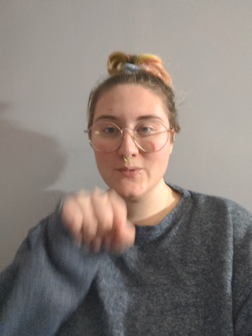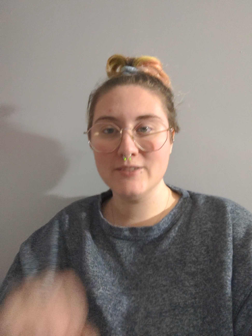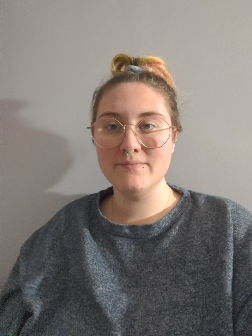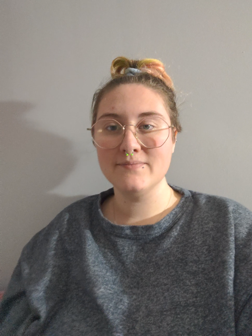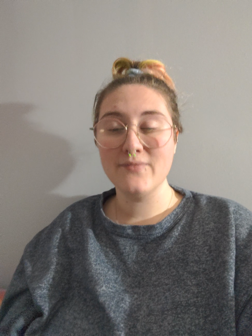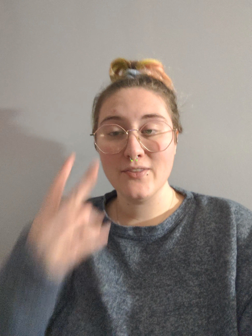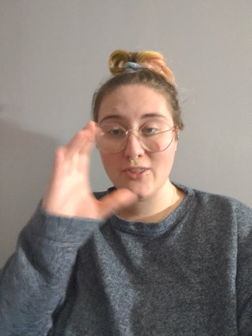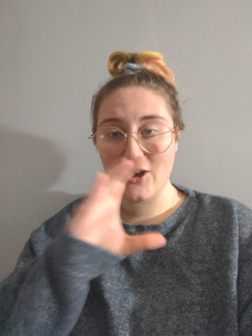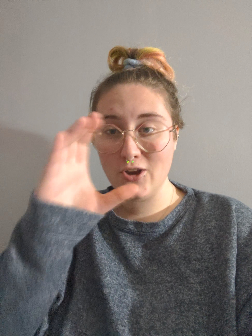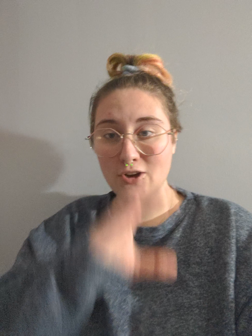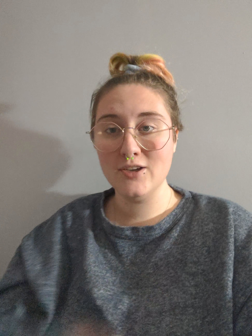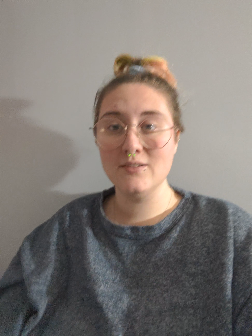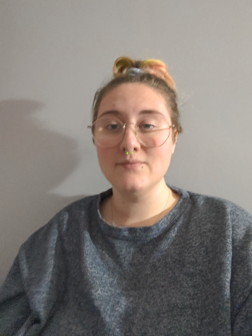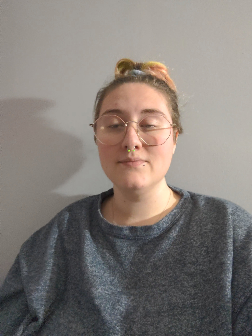look